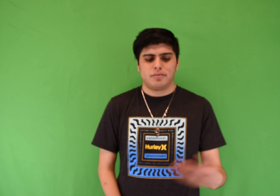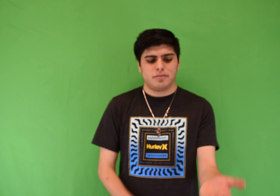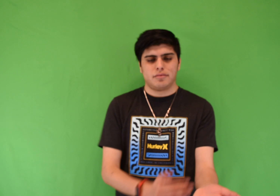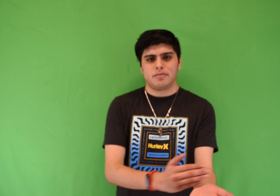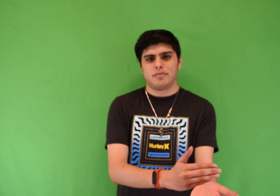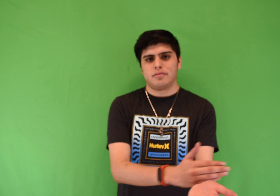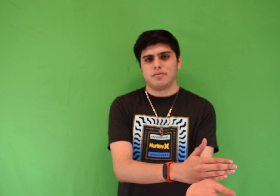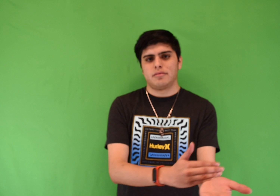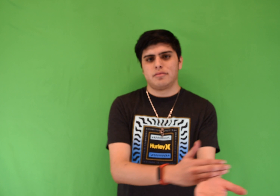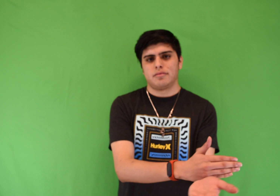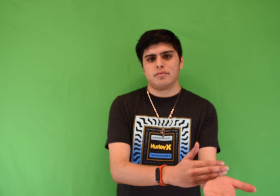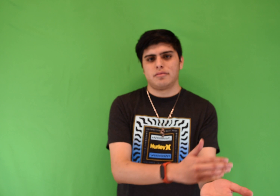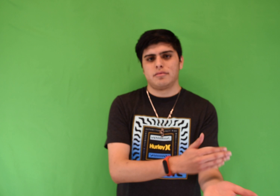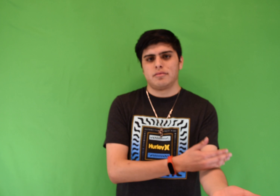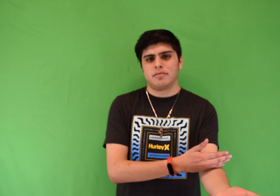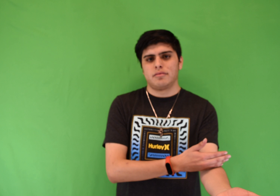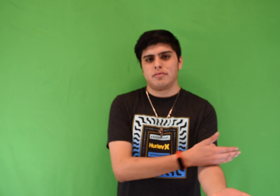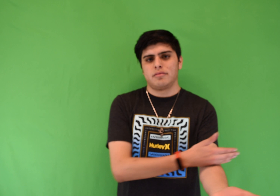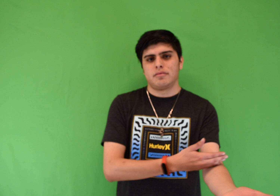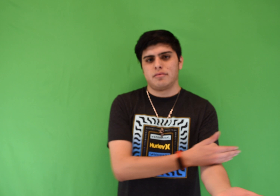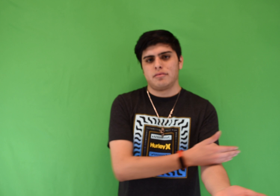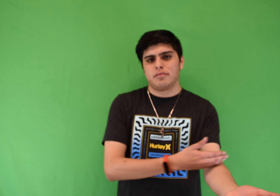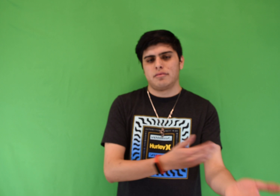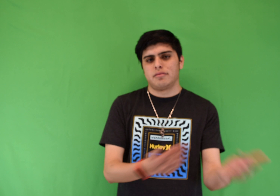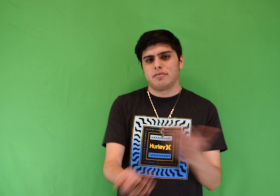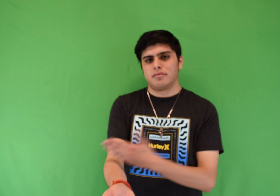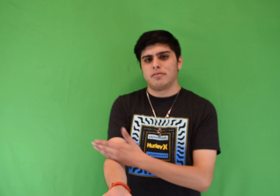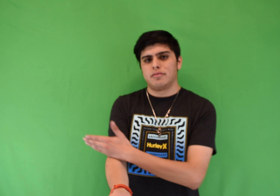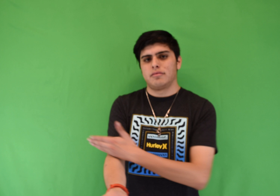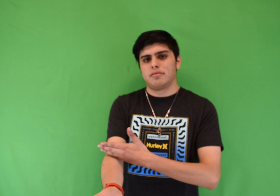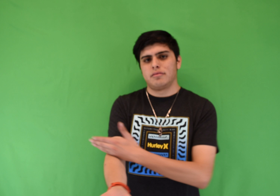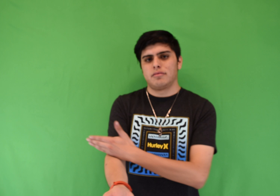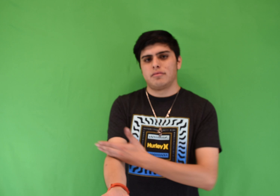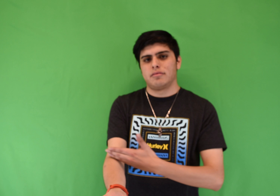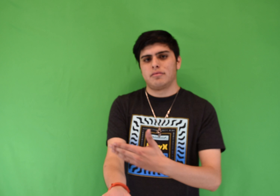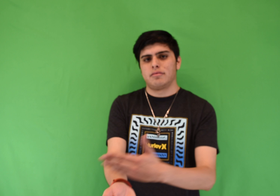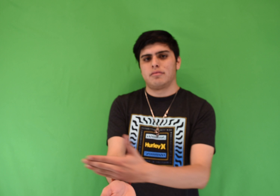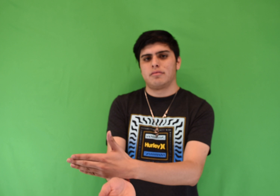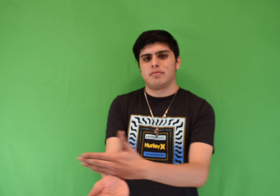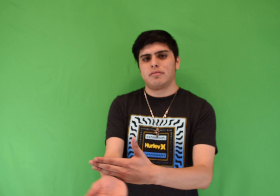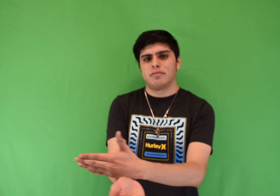cuerpo cortado